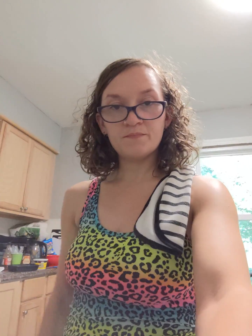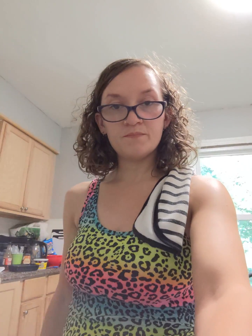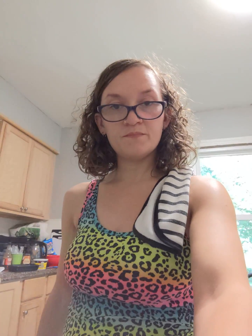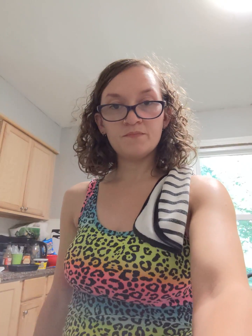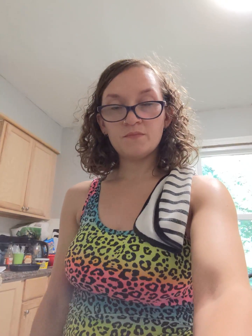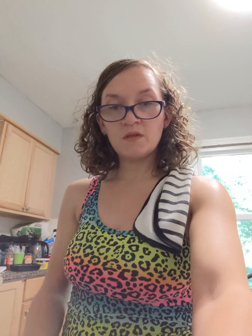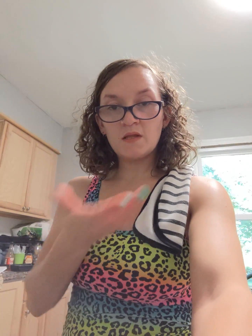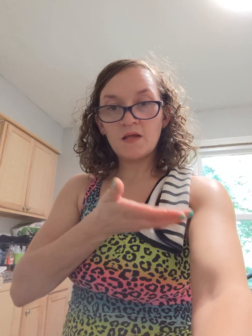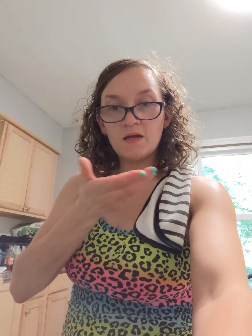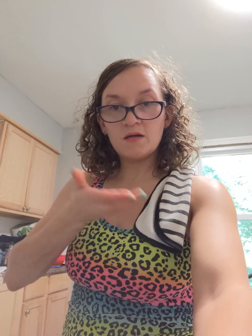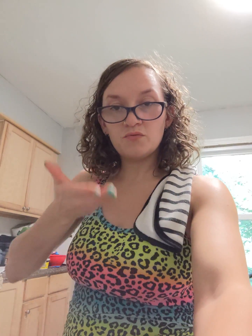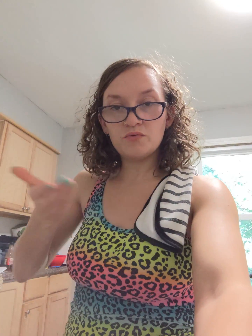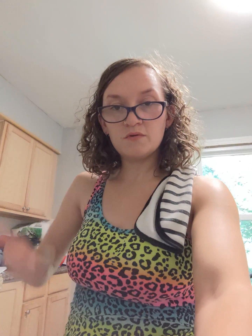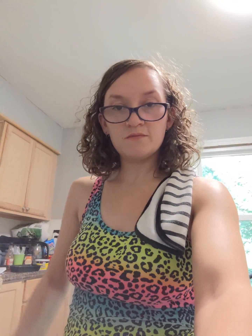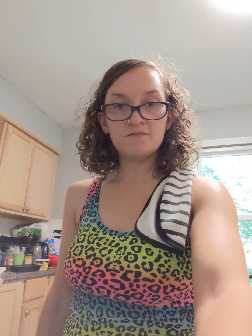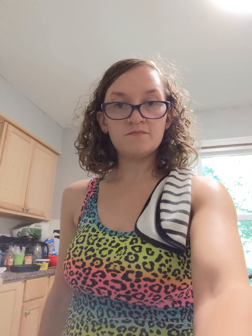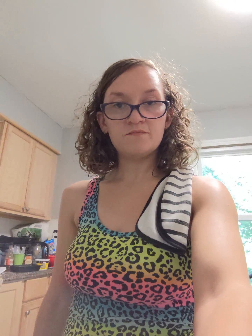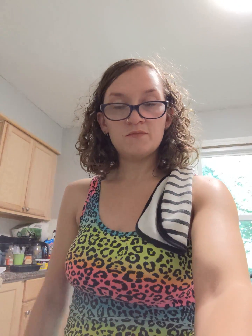carry